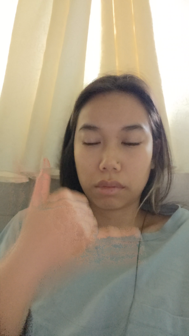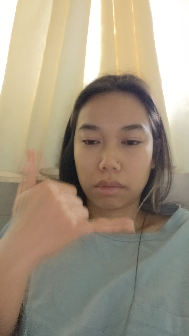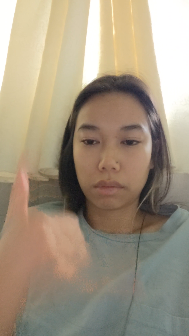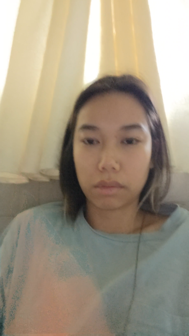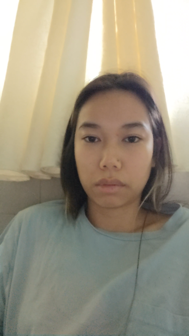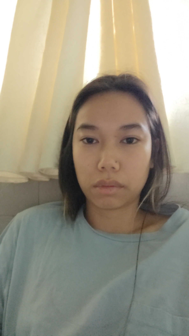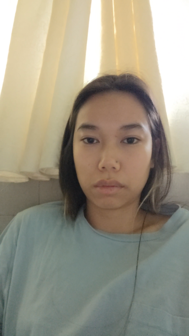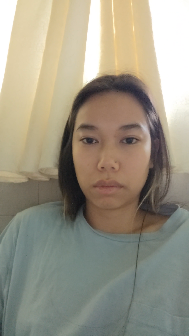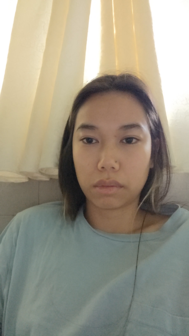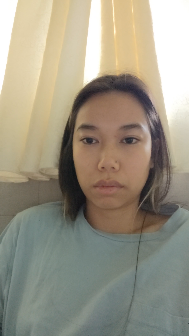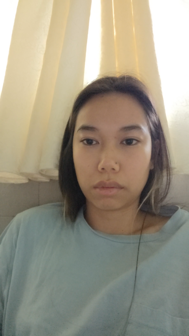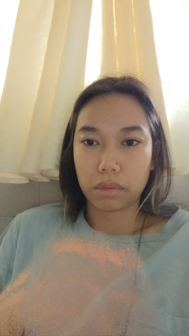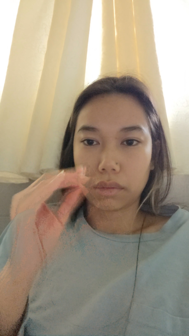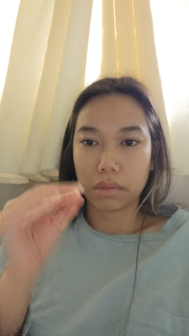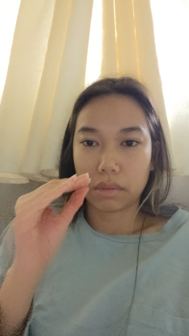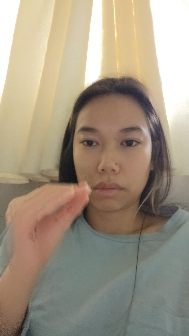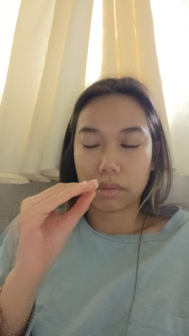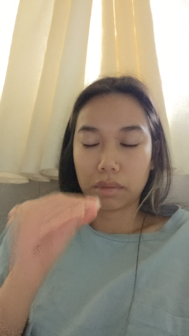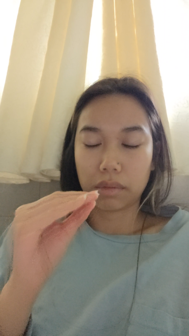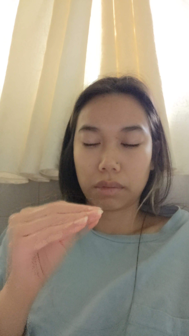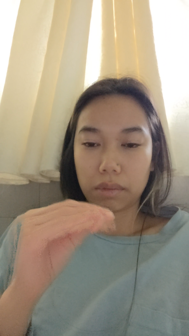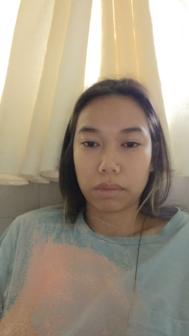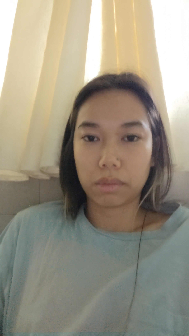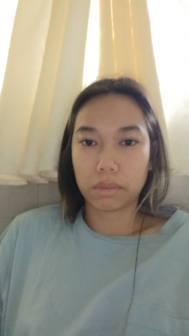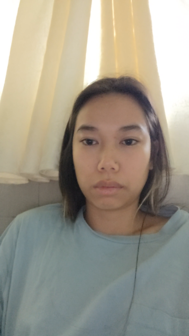fix